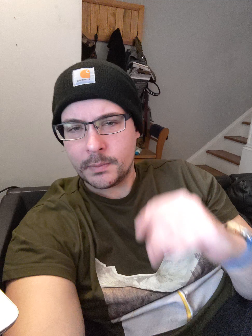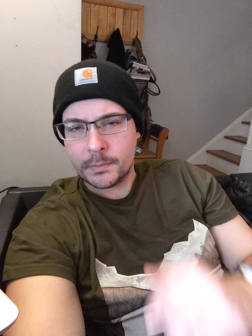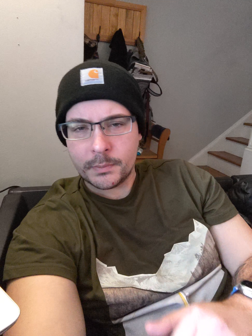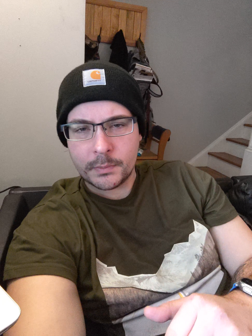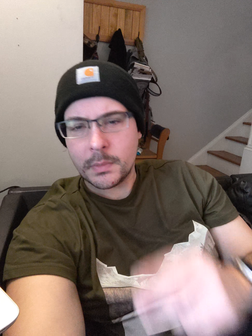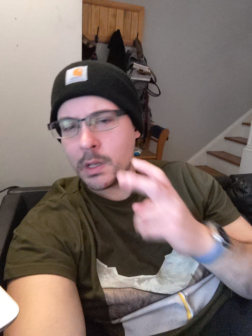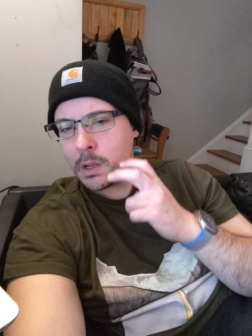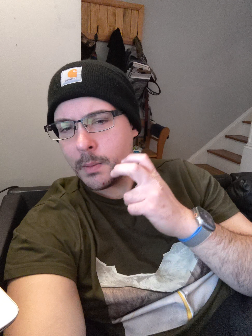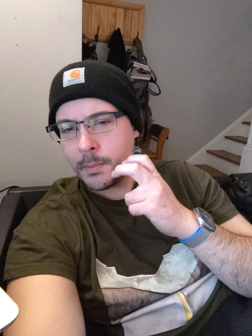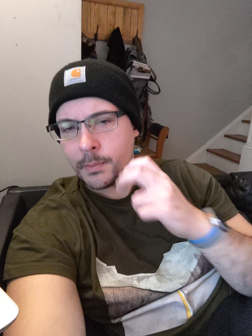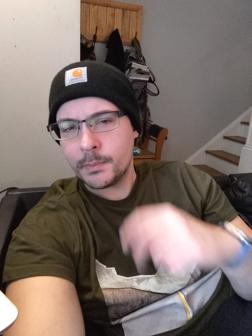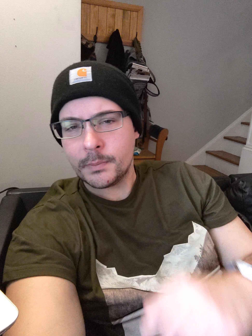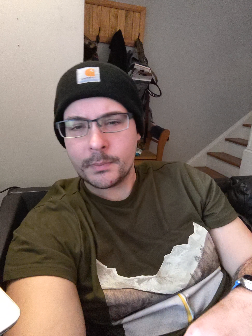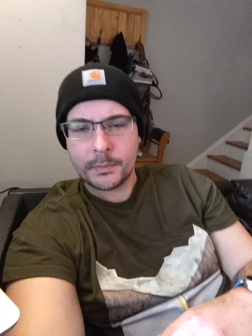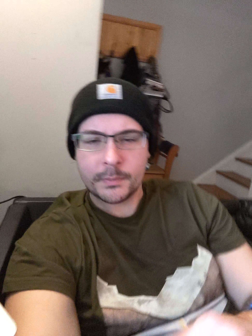gum